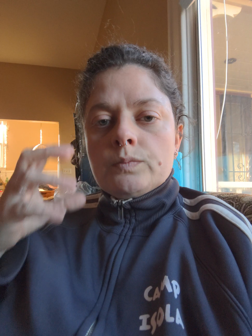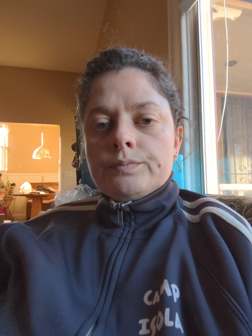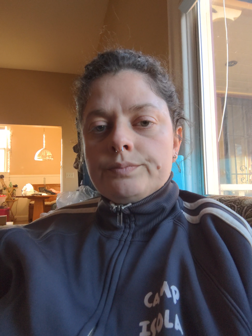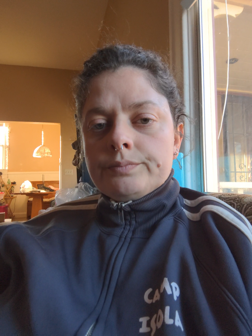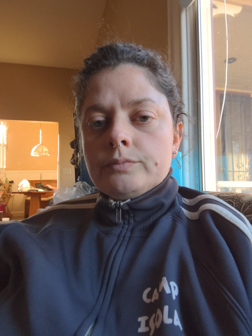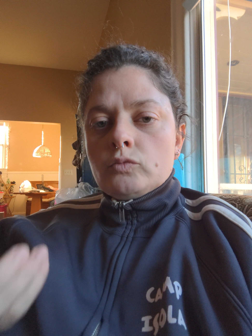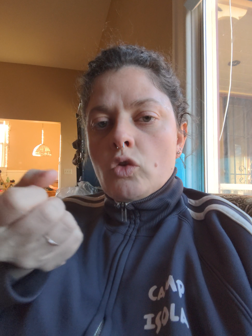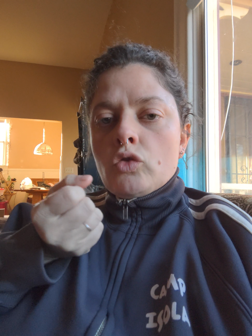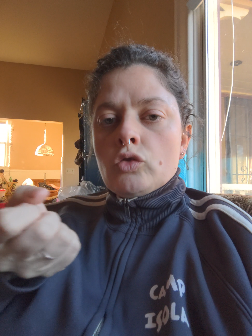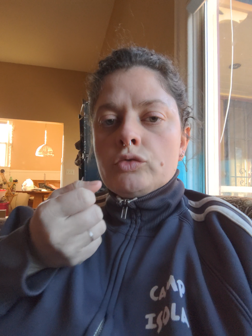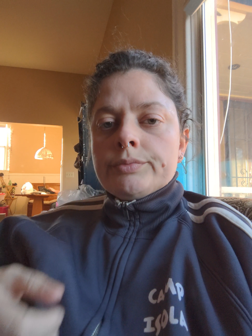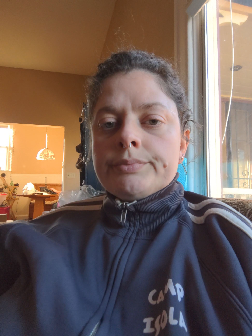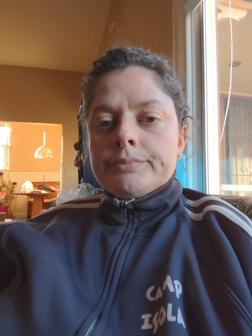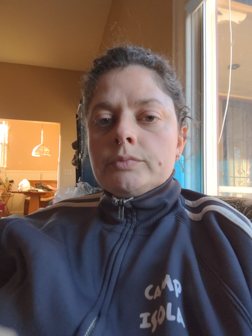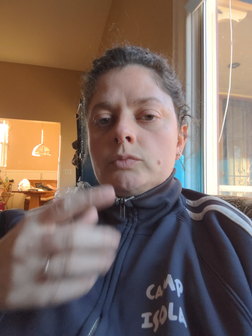drawer